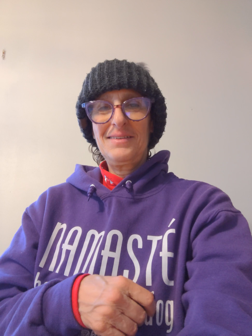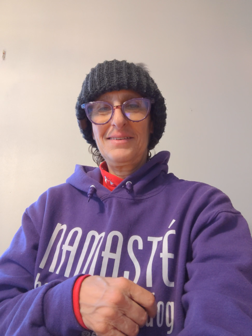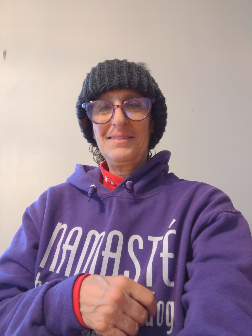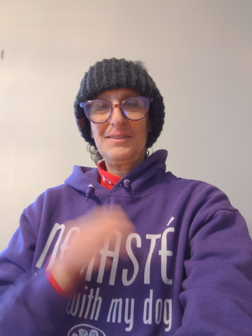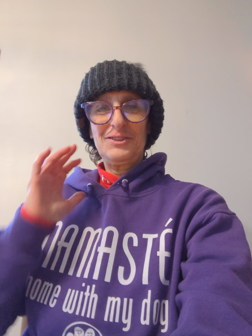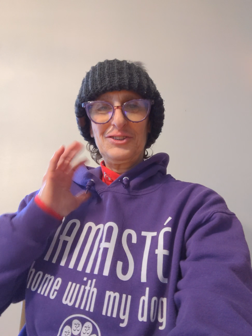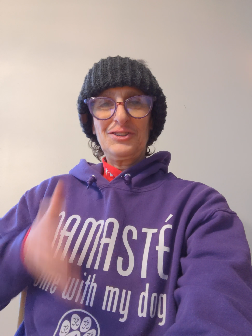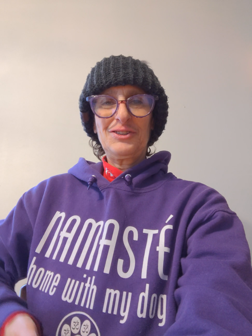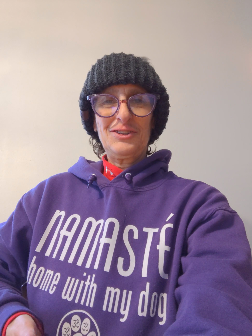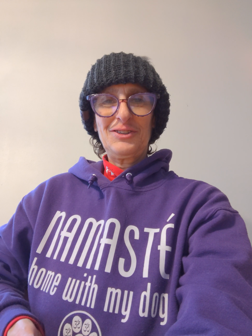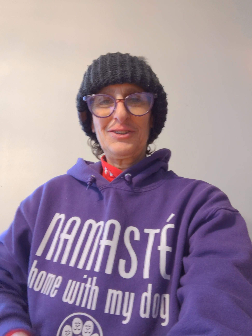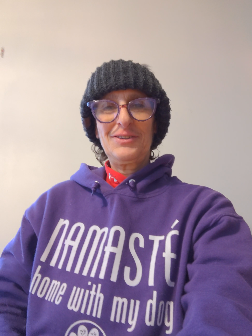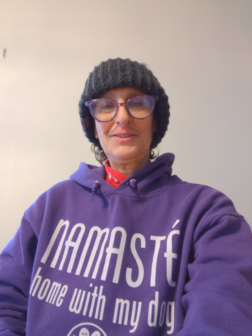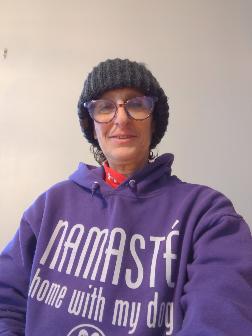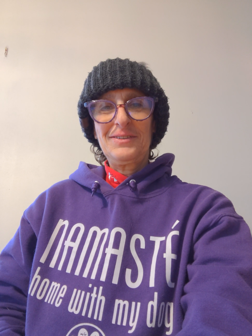shirt